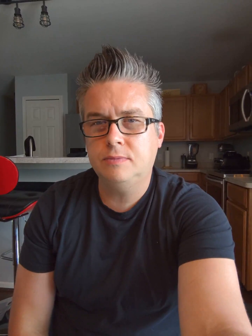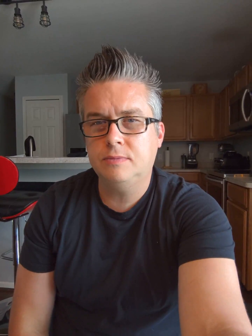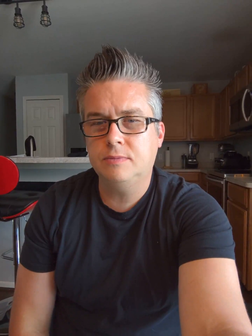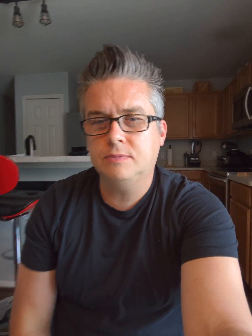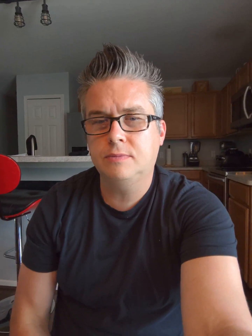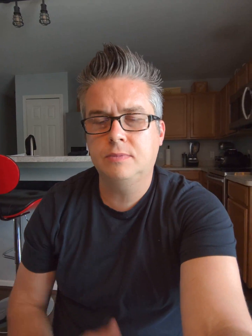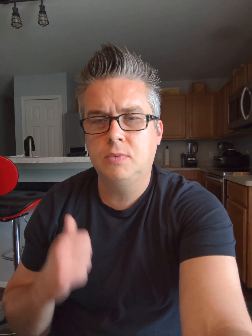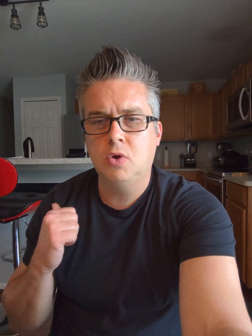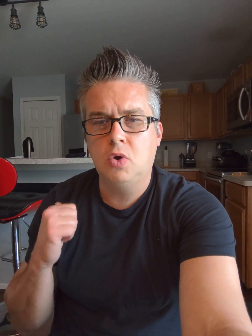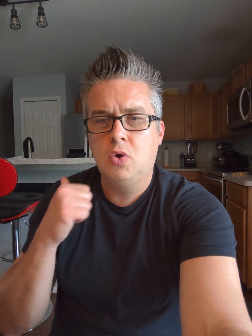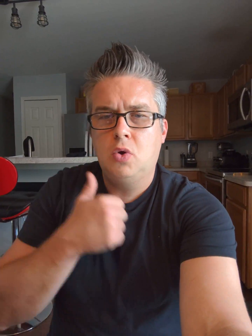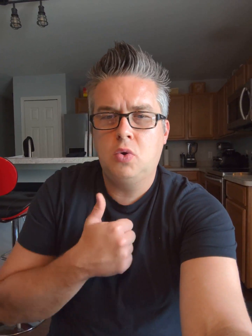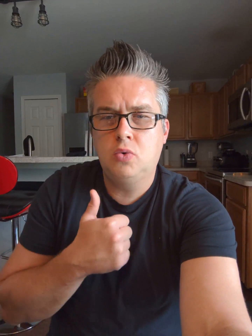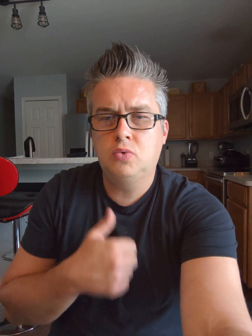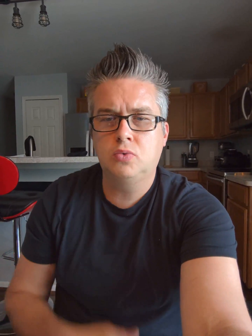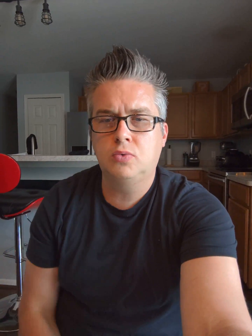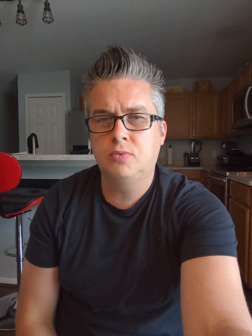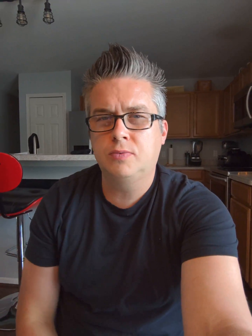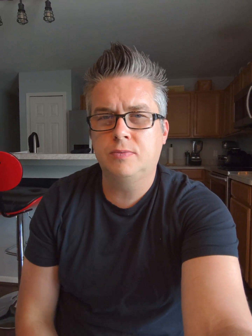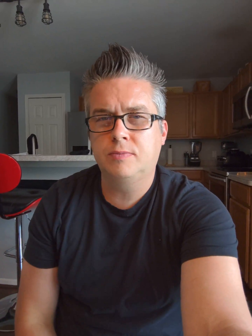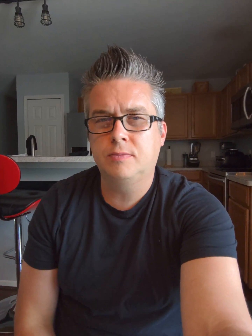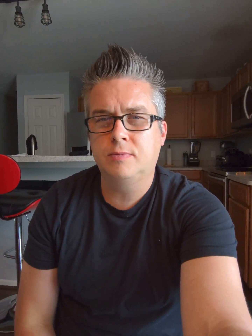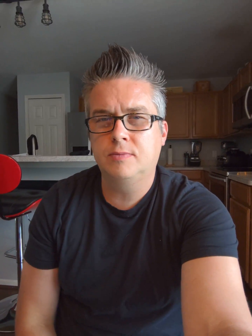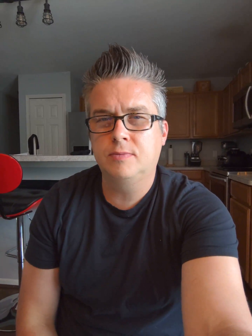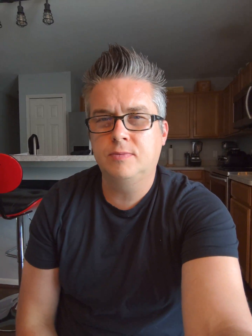coats